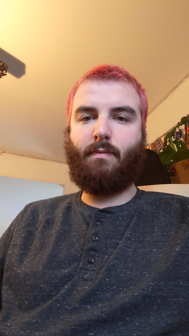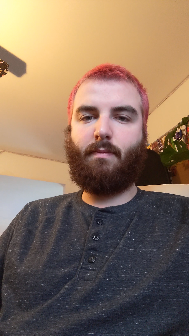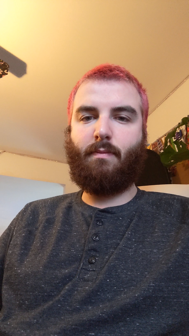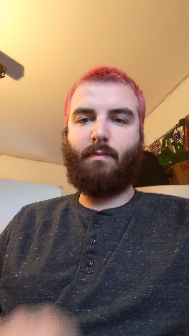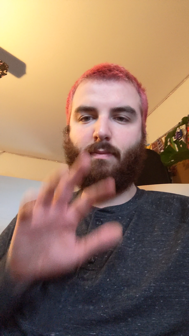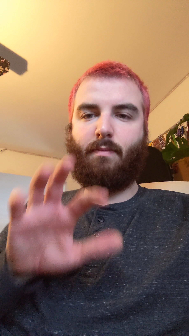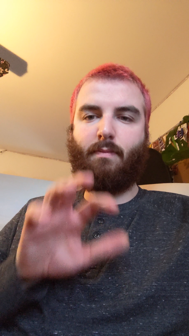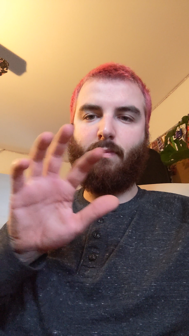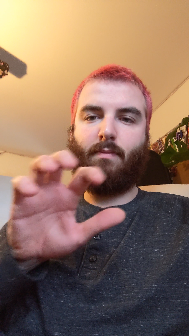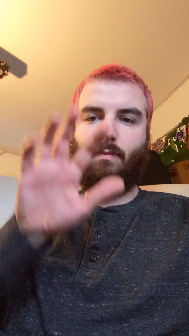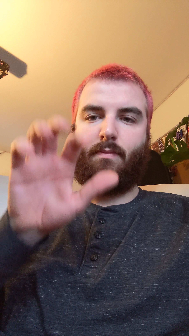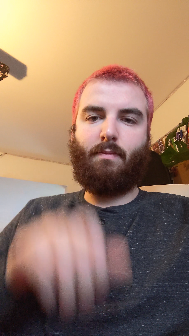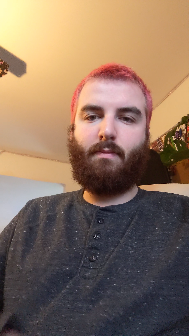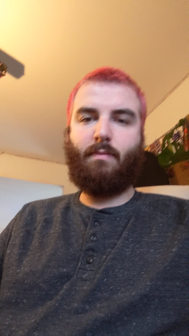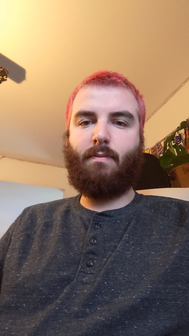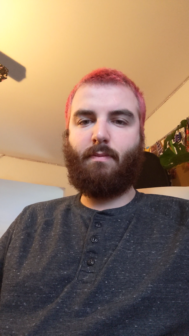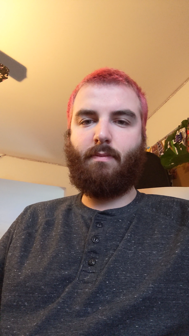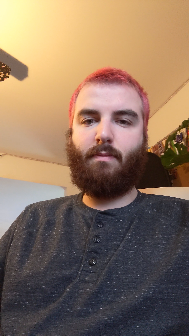climb